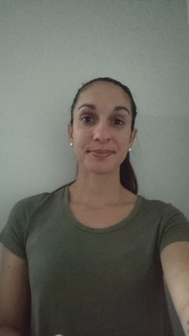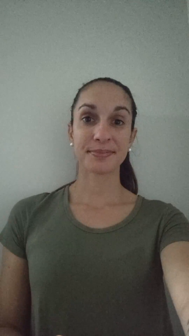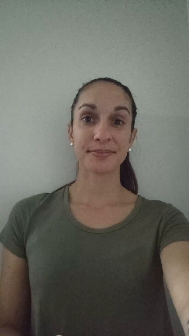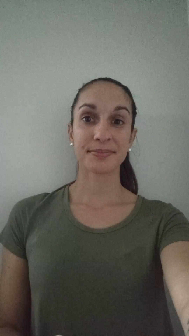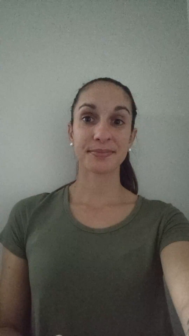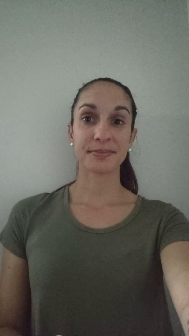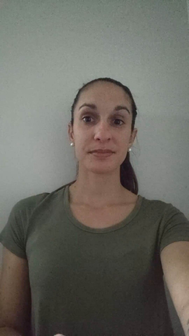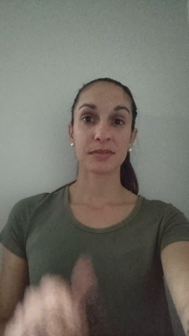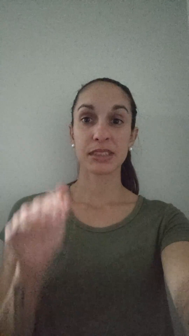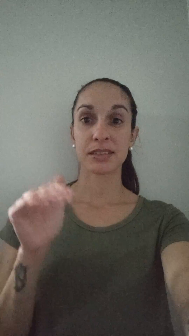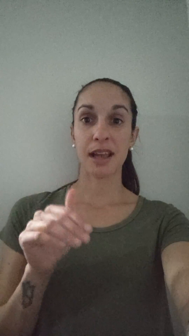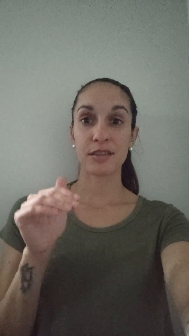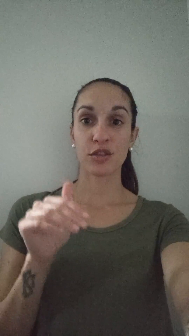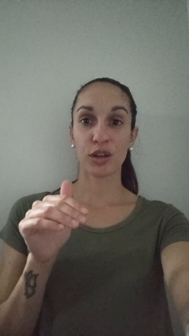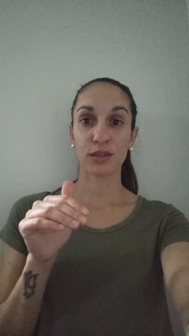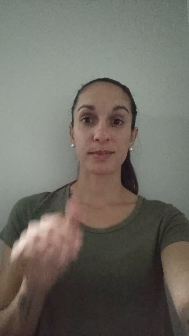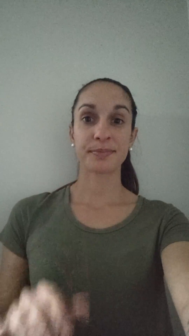doctor